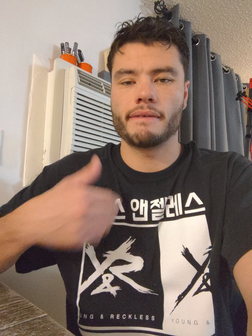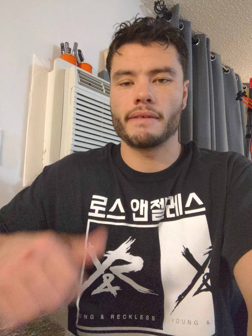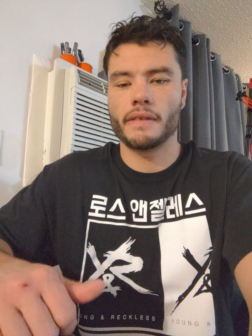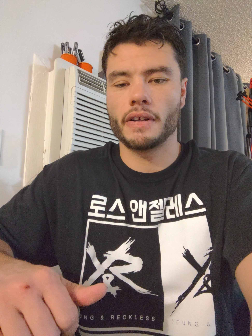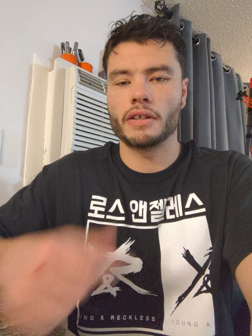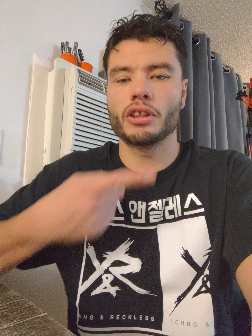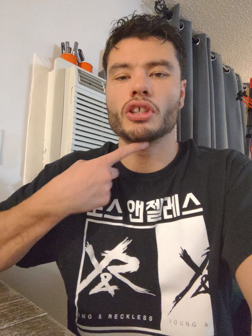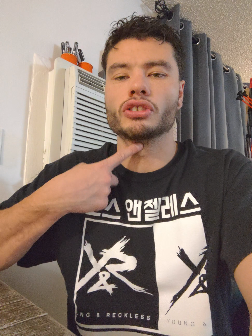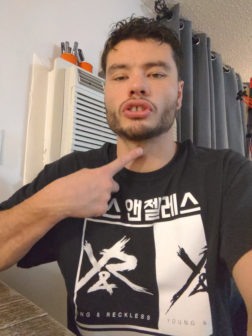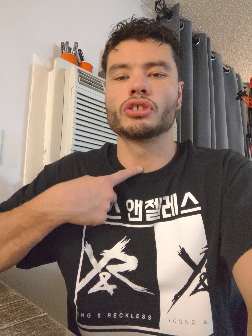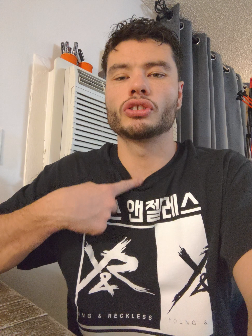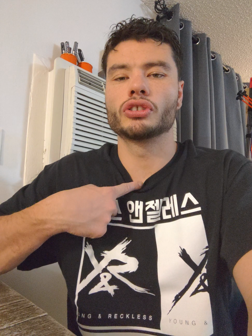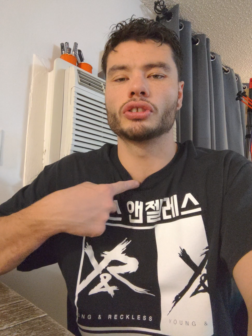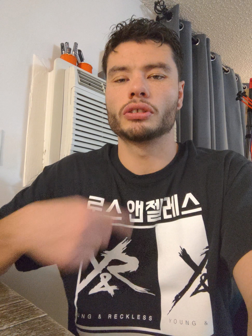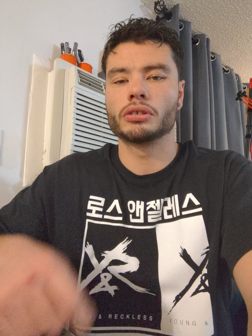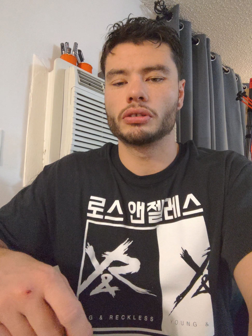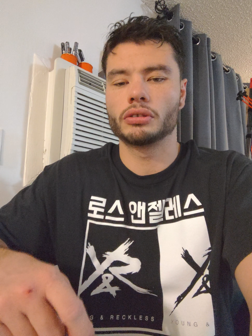thirsty